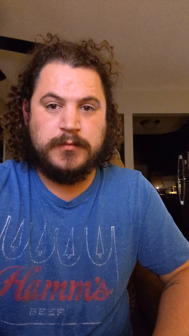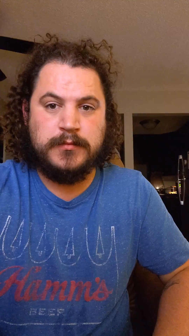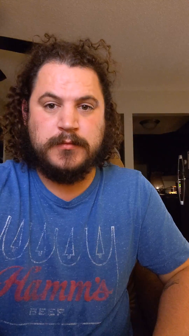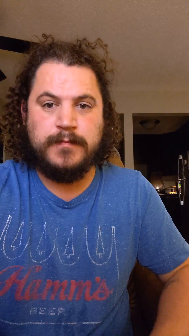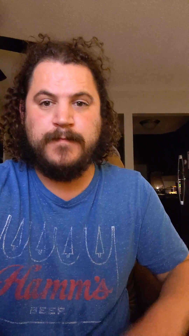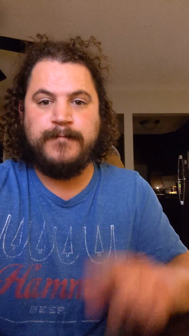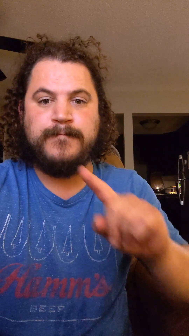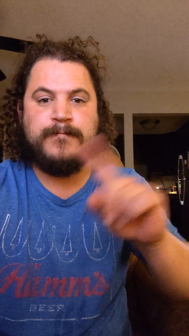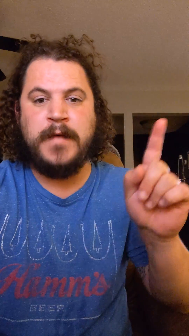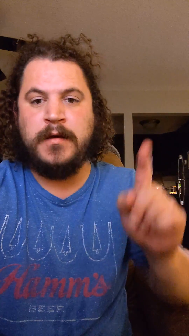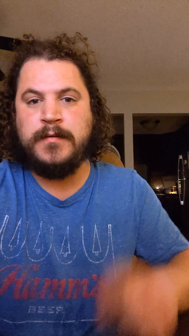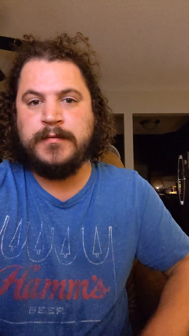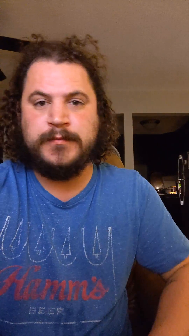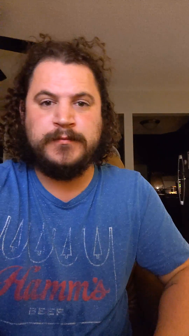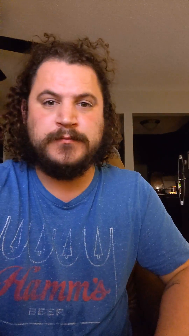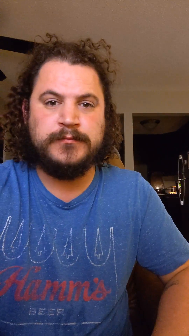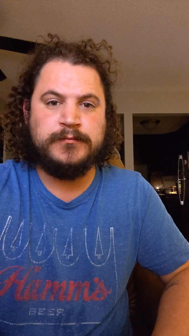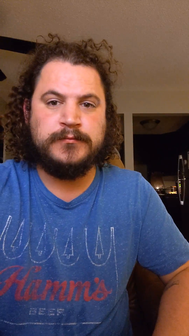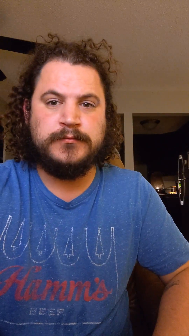but